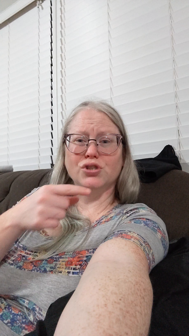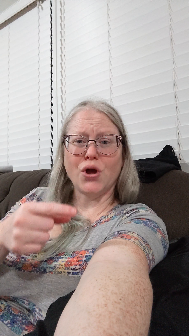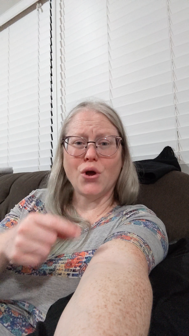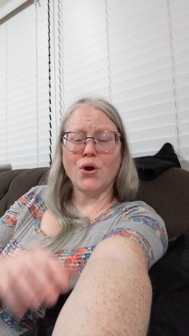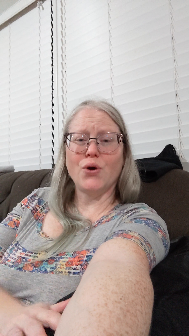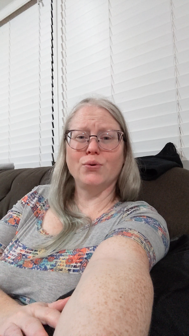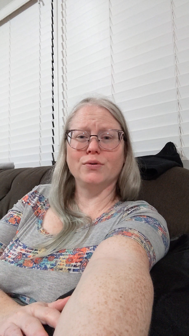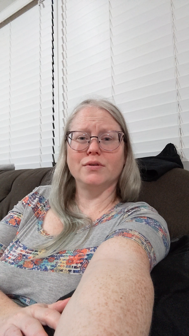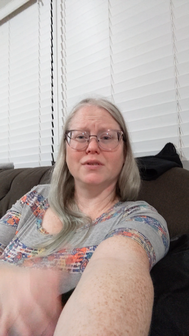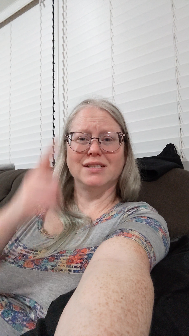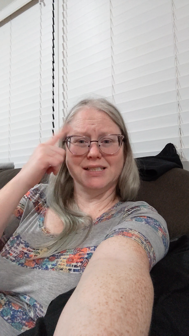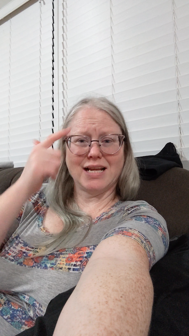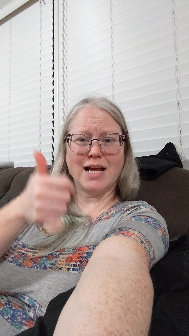dime